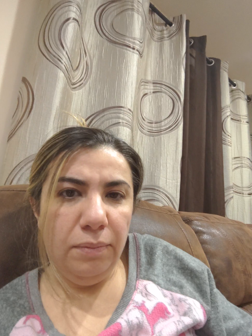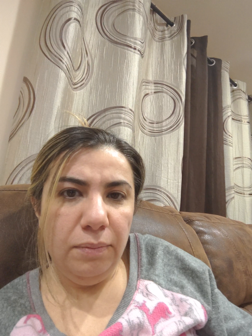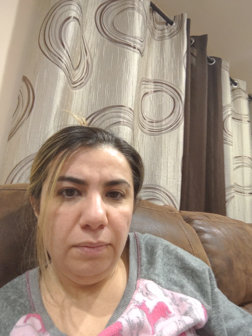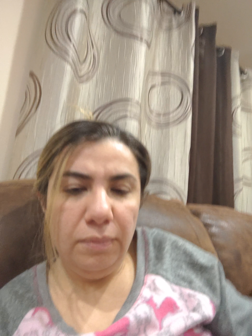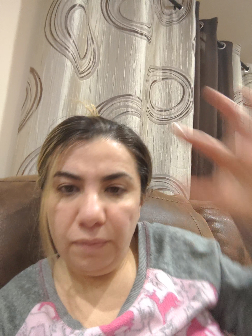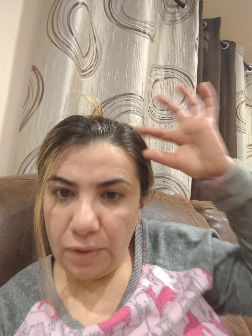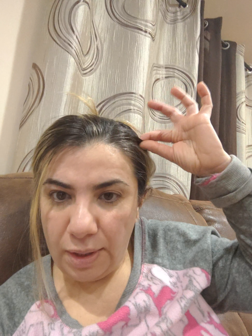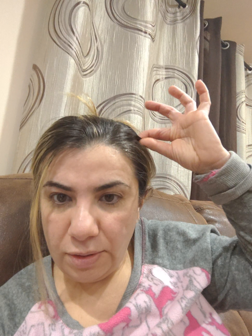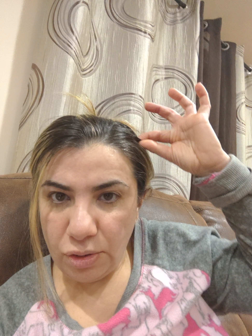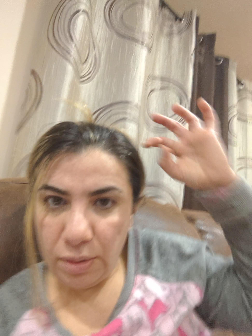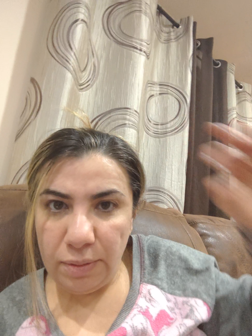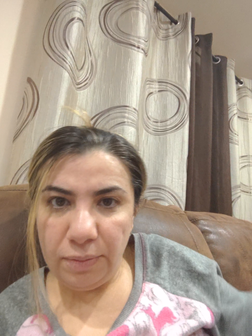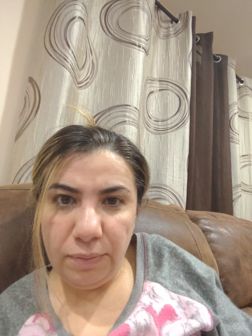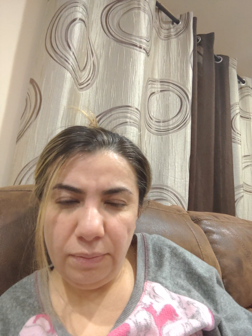hair